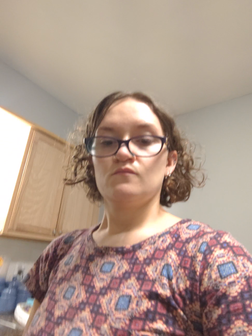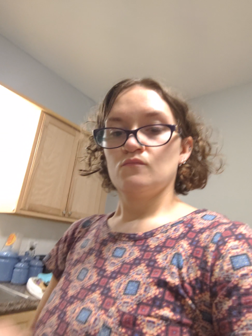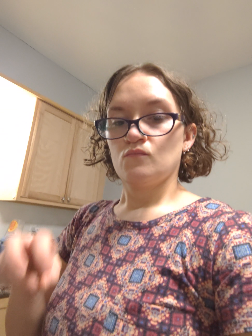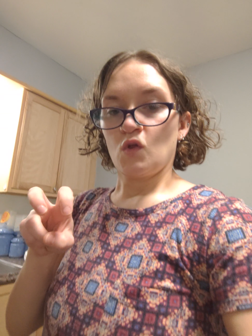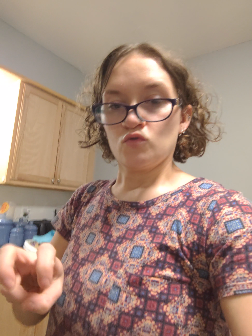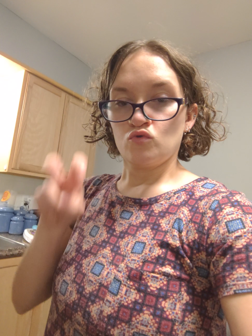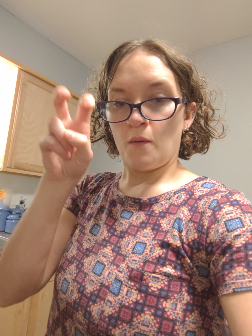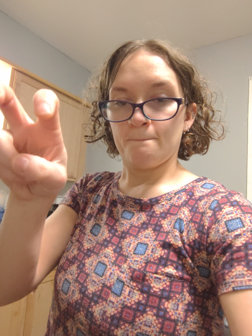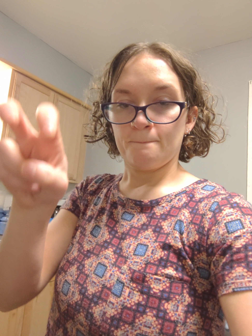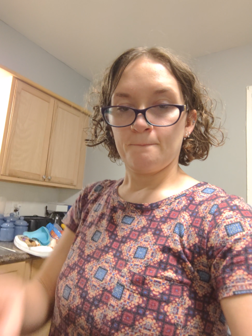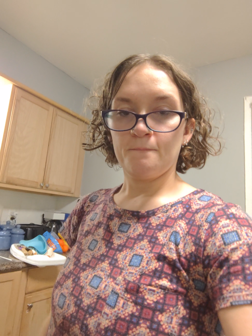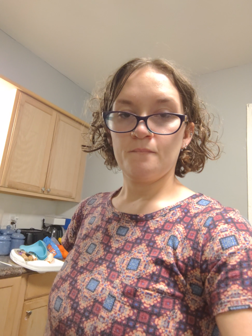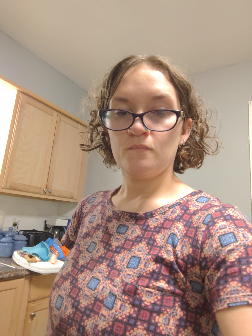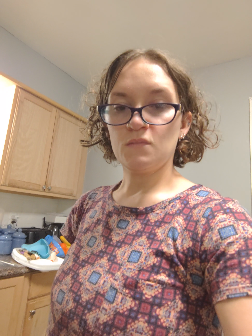jump